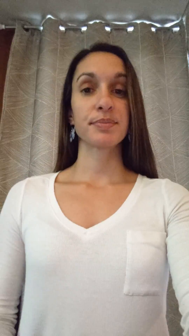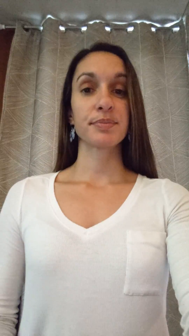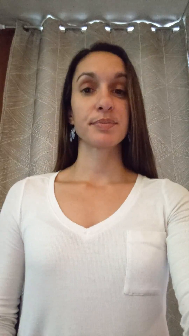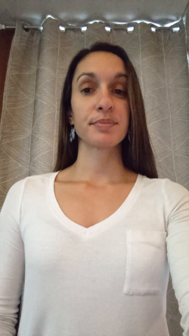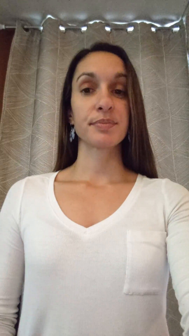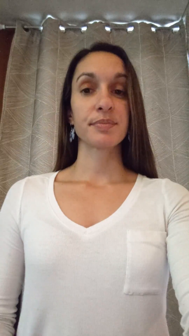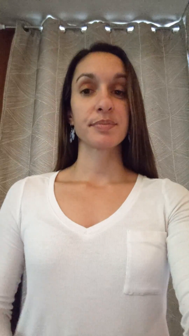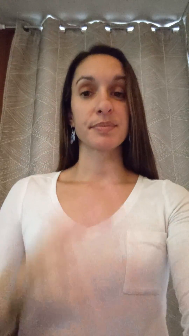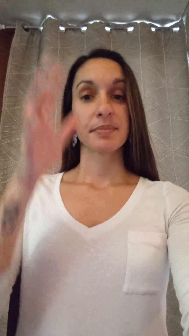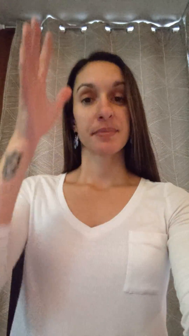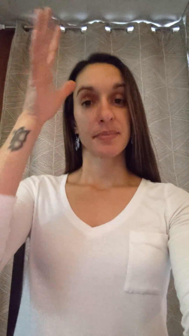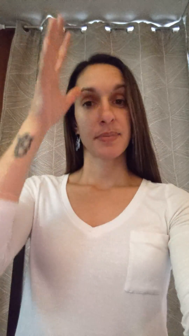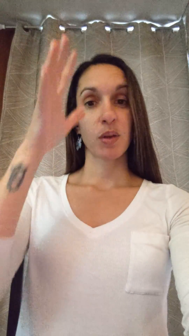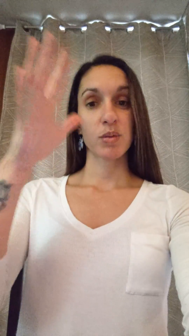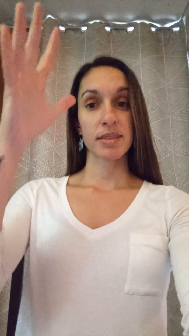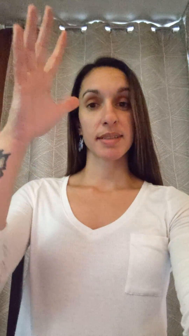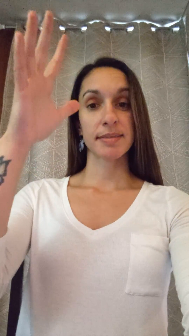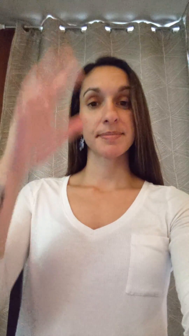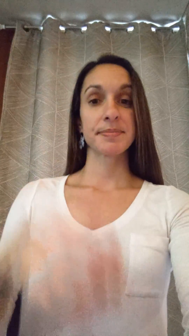moose